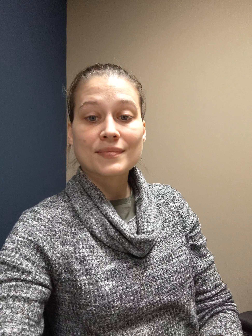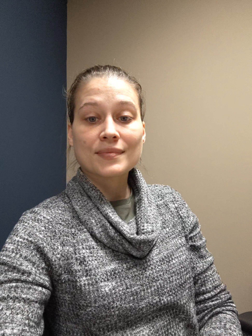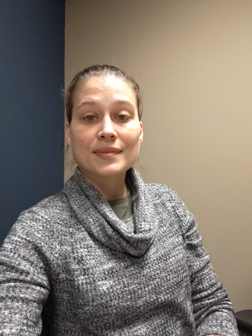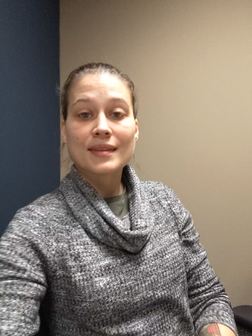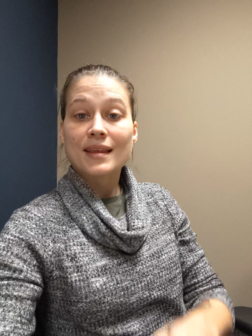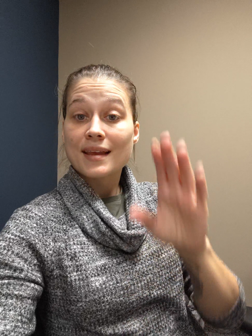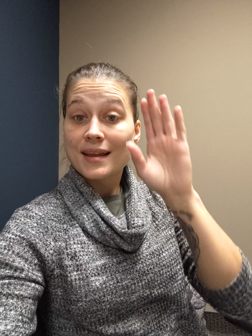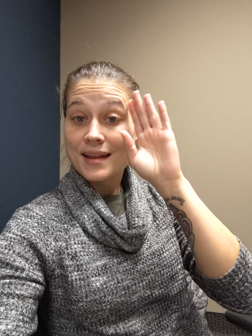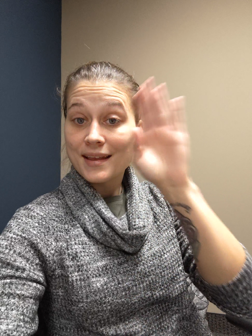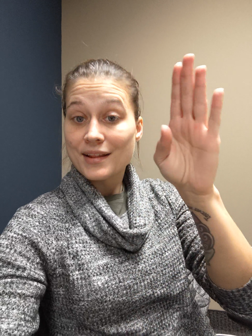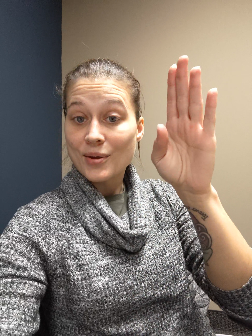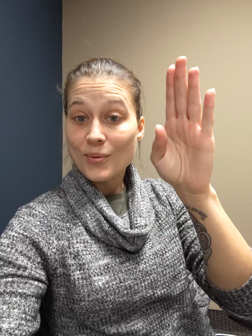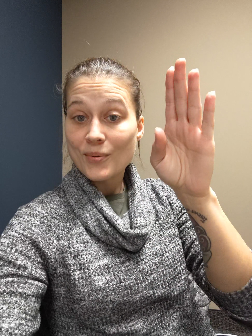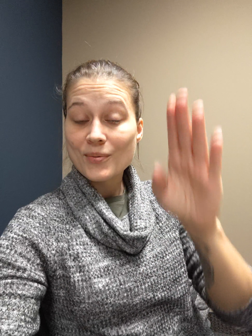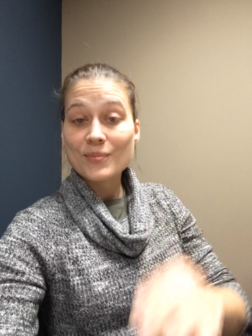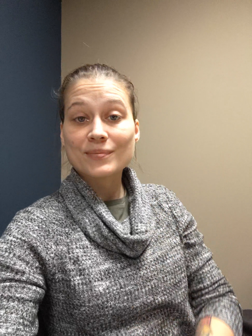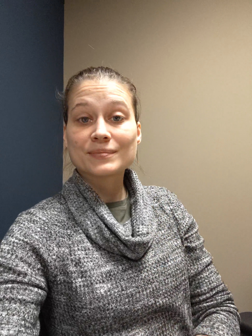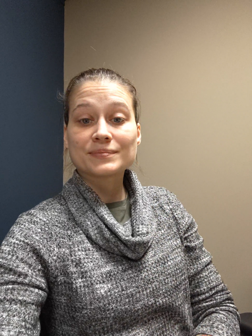hello